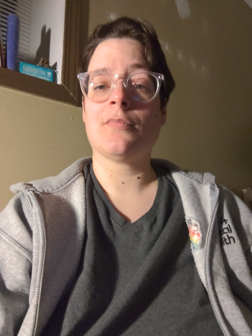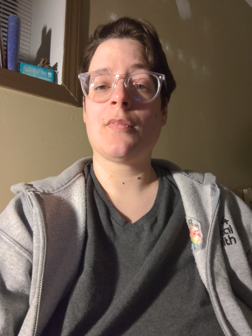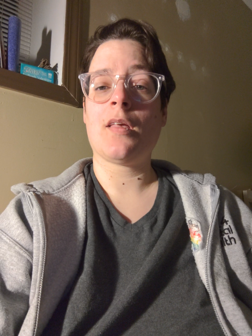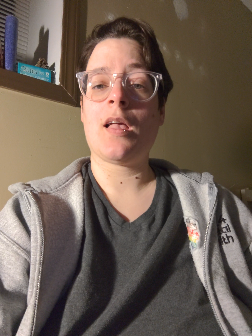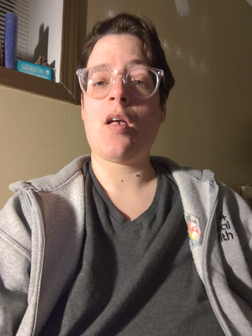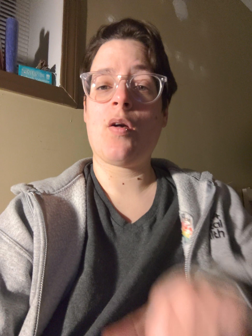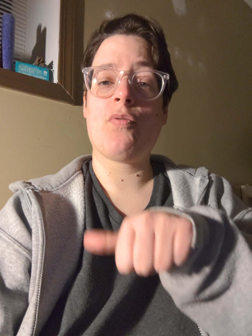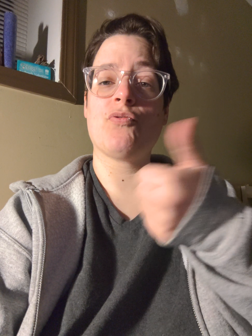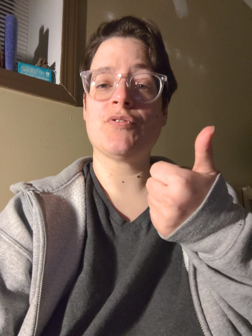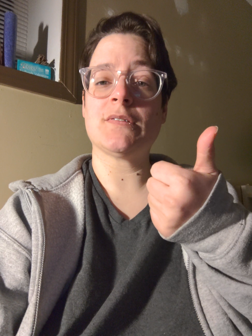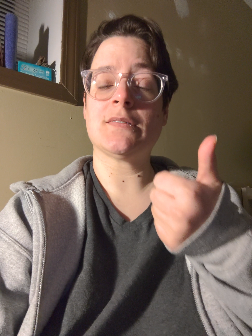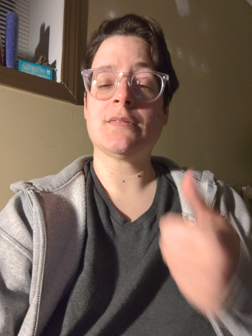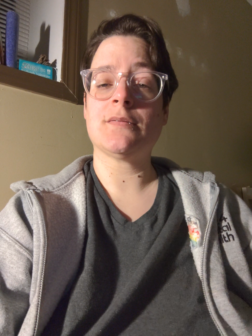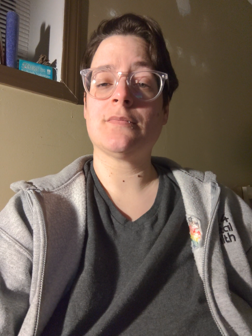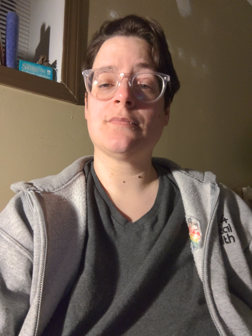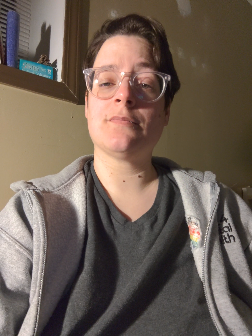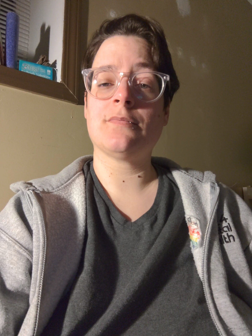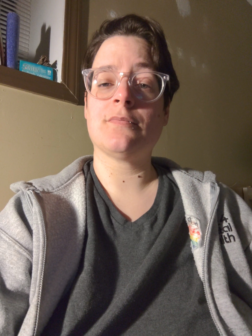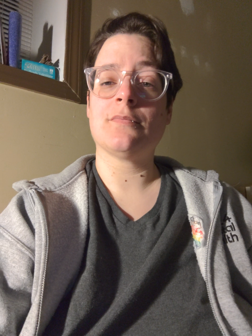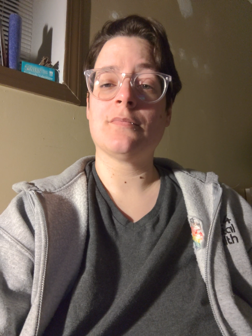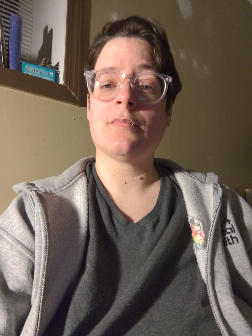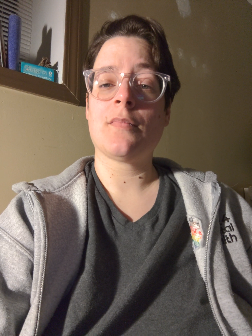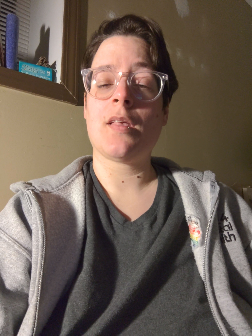another